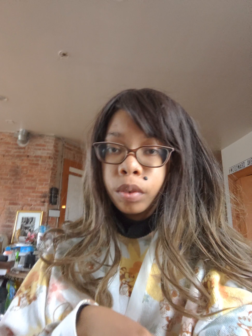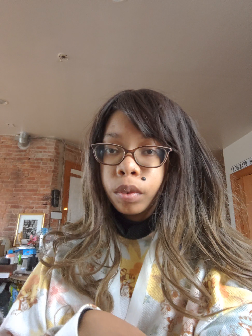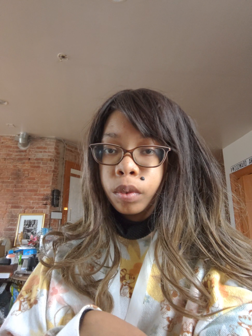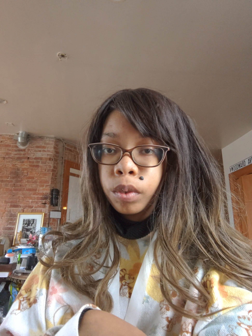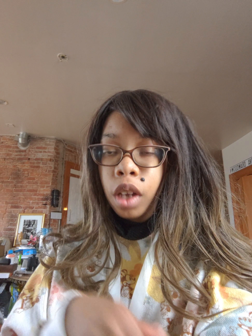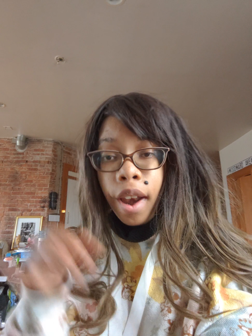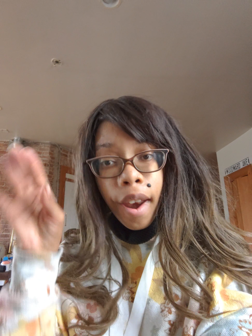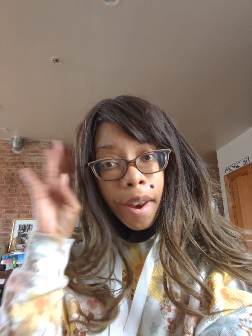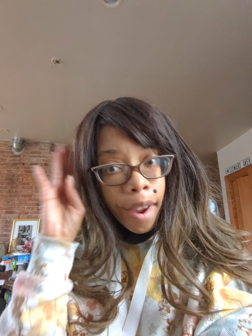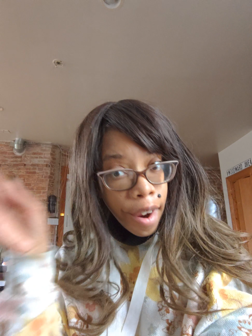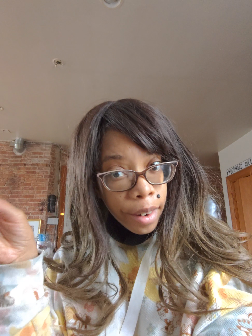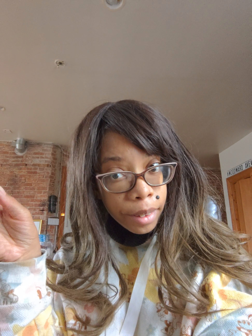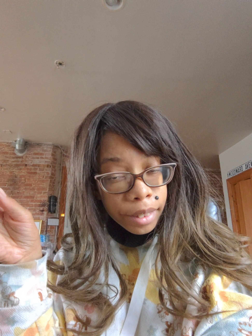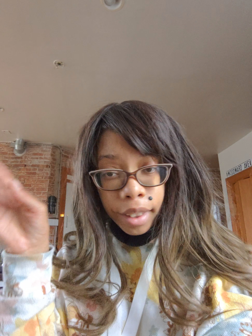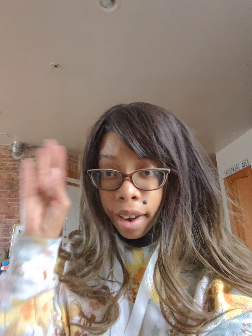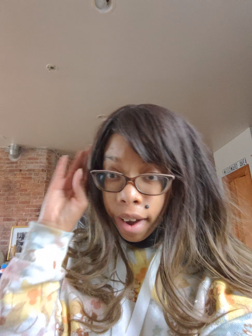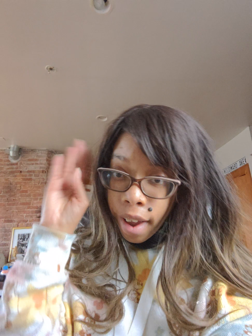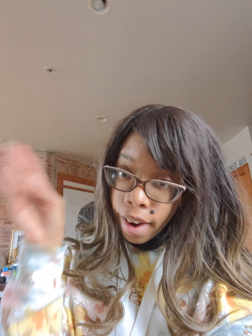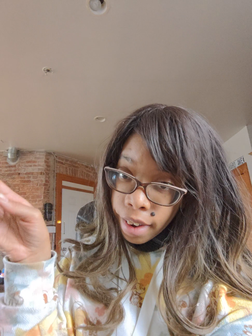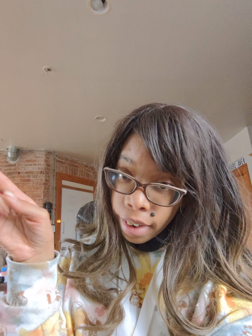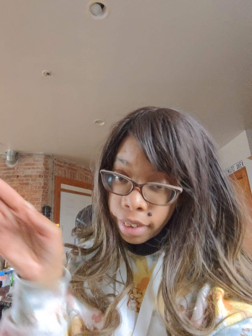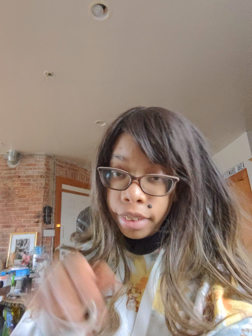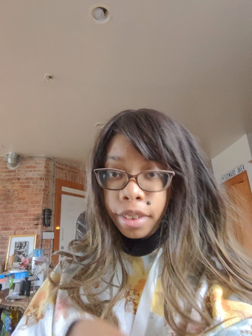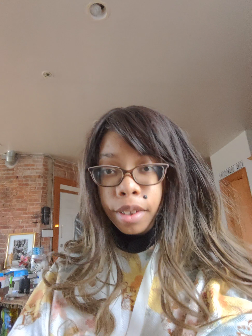hello